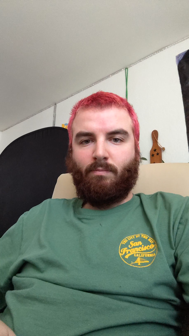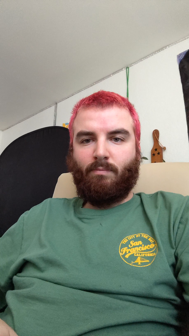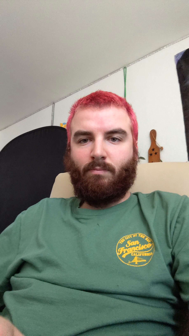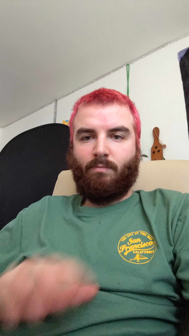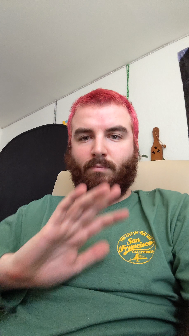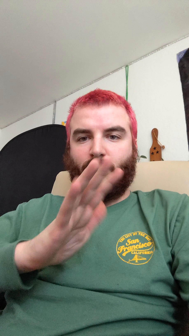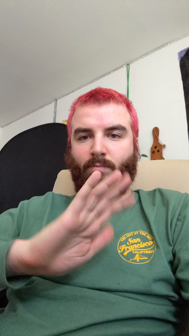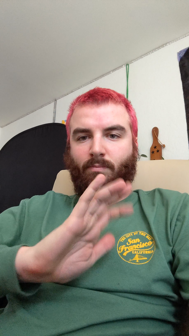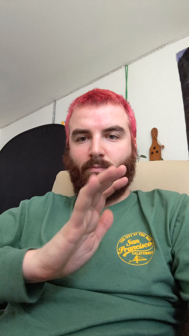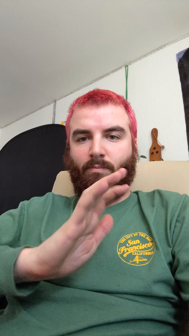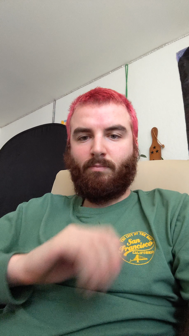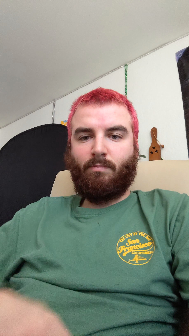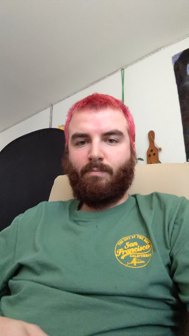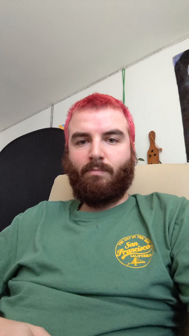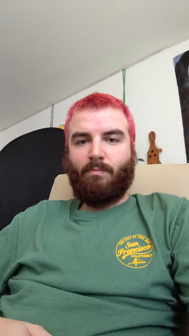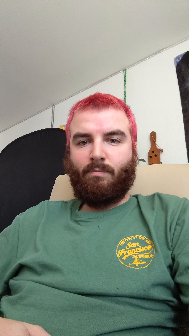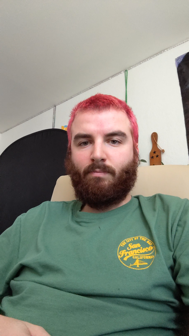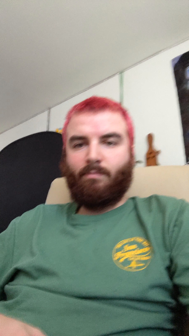cheese